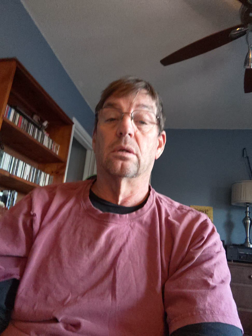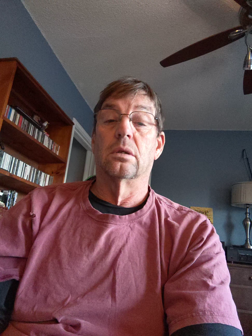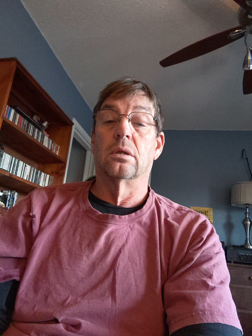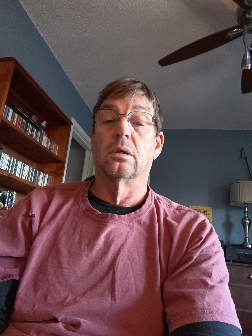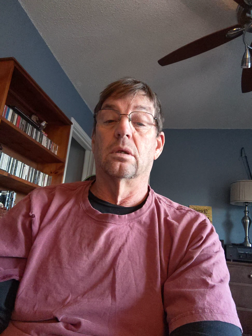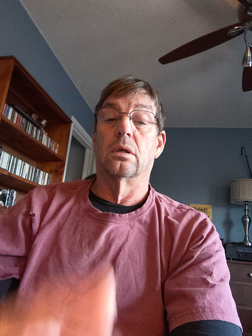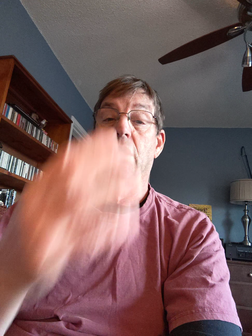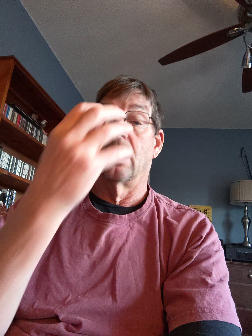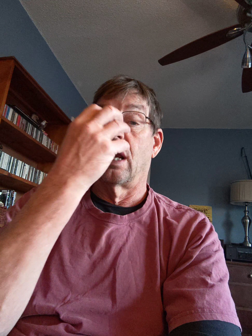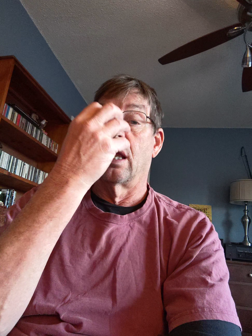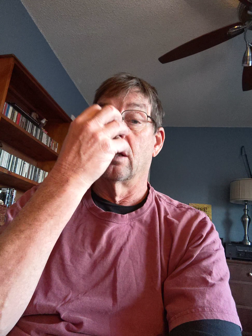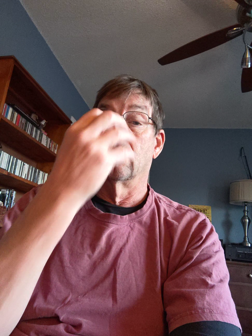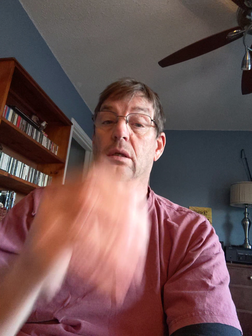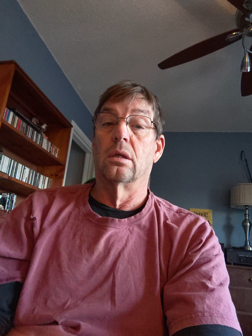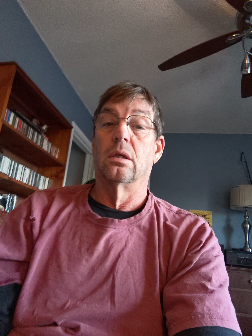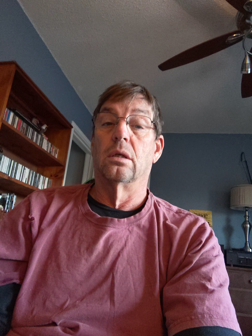clown